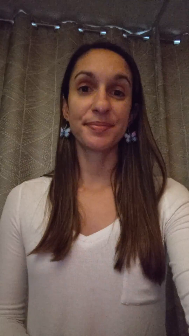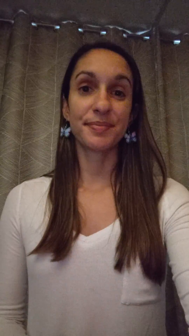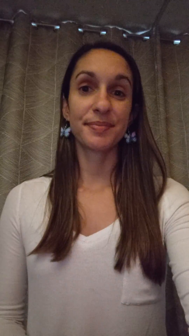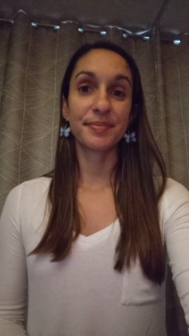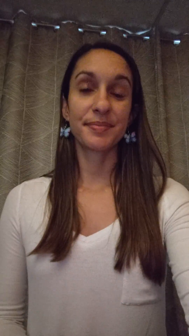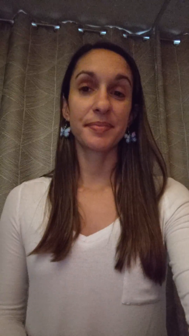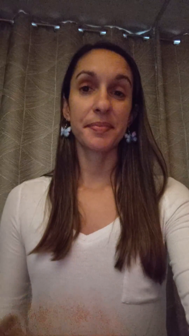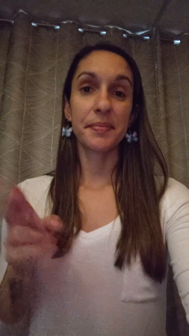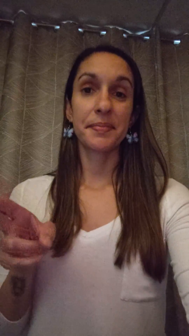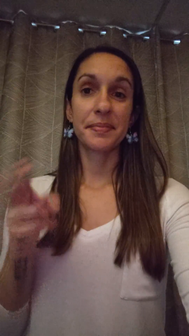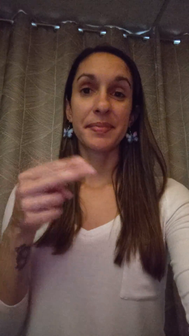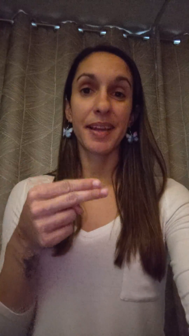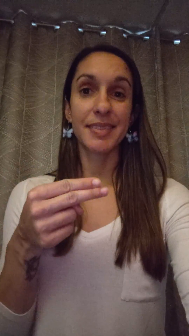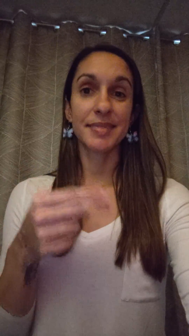belt